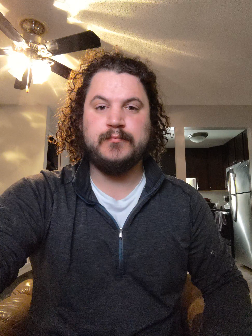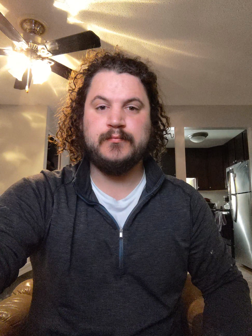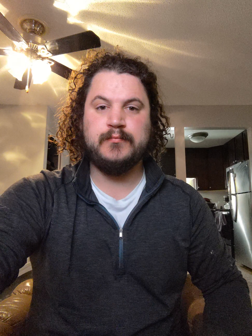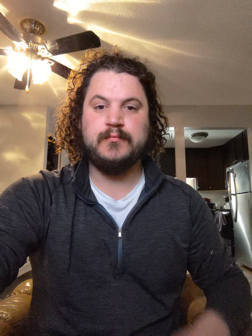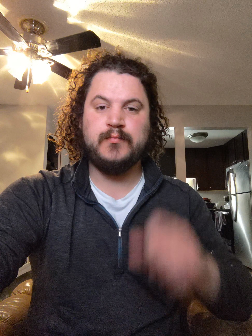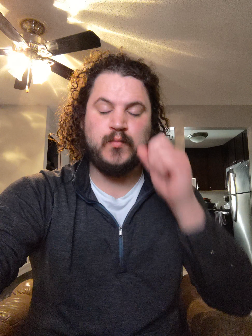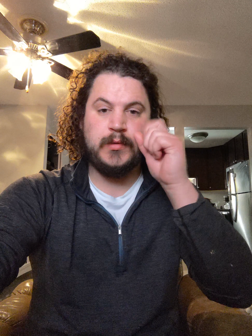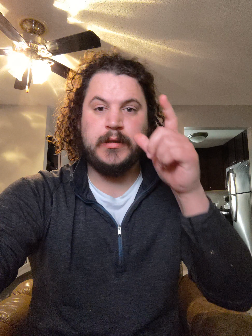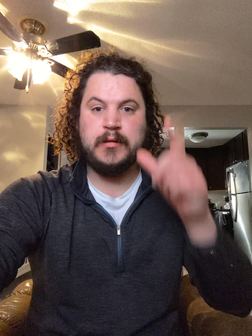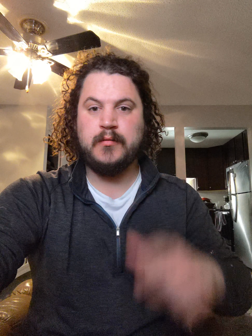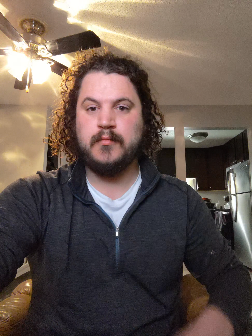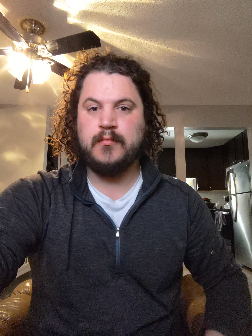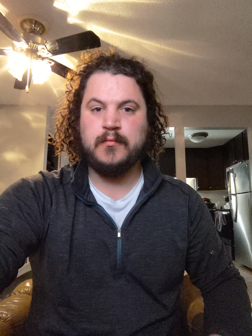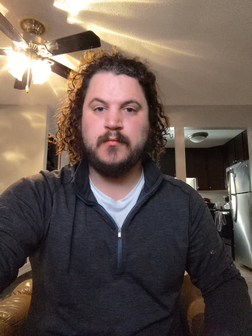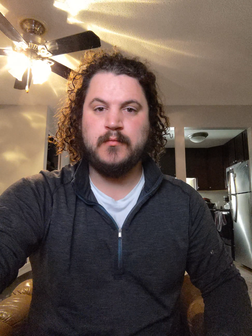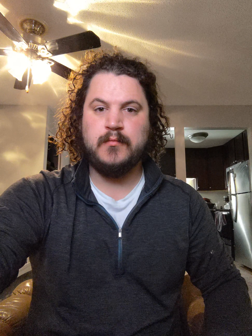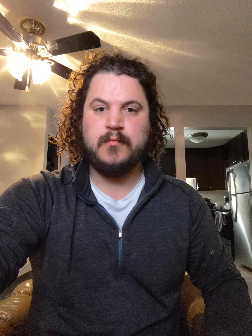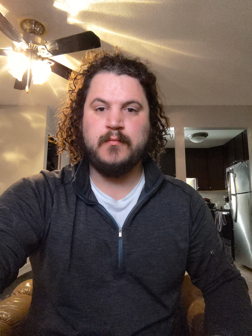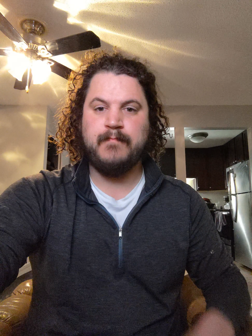wake